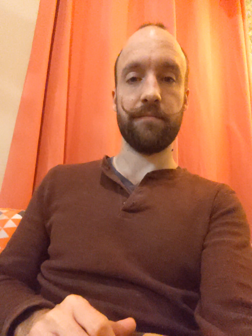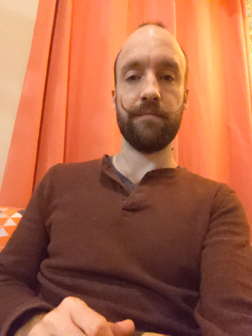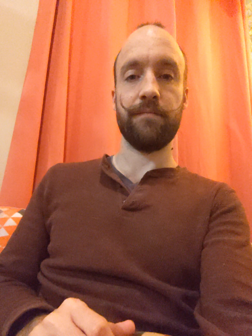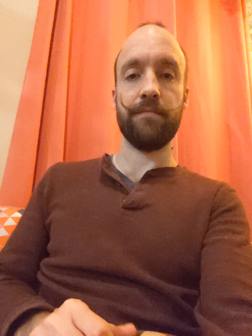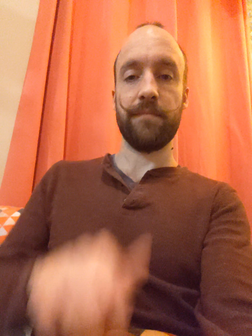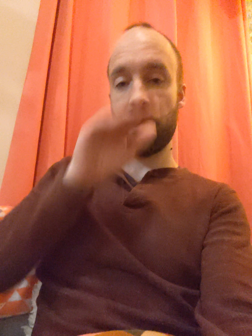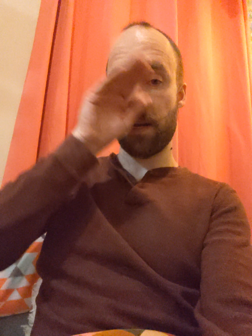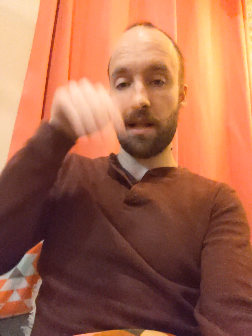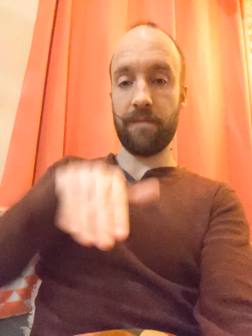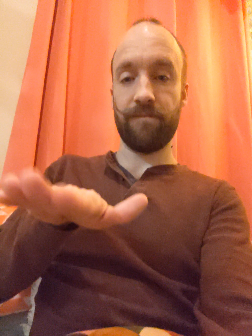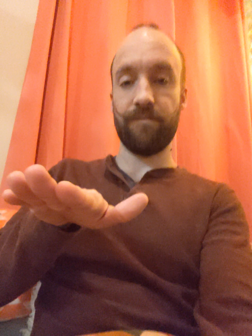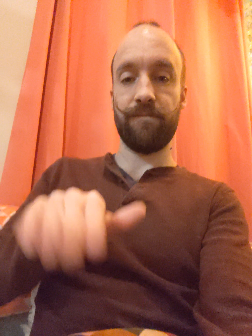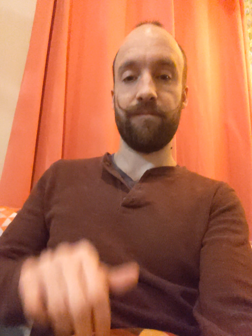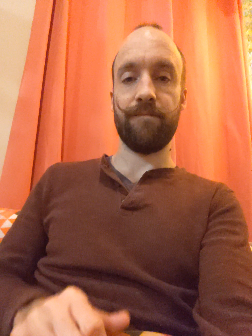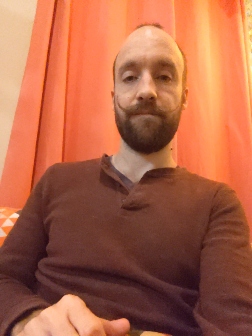elephant